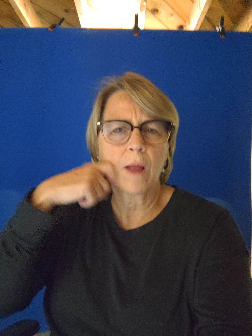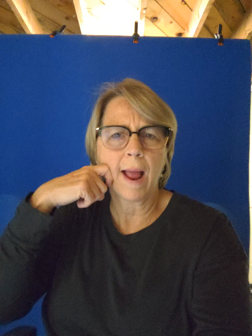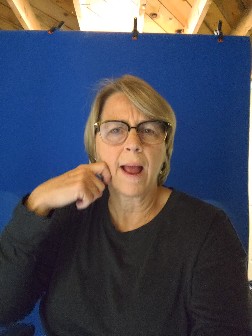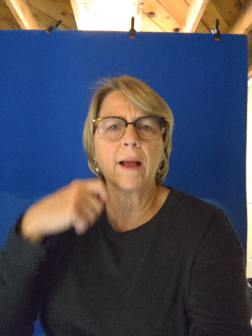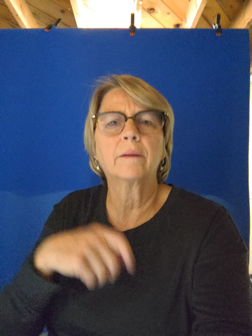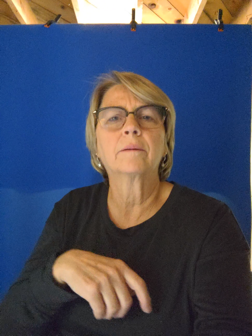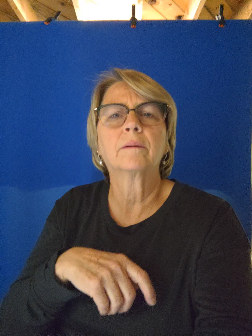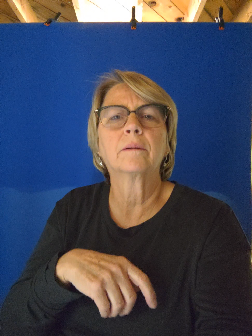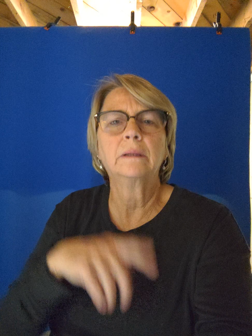dry